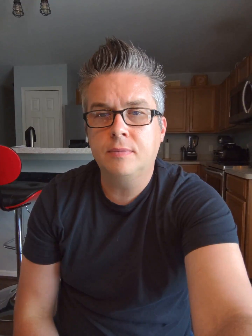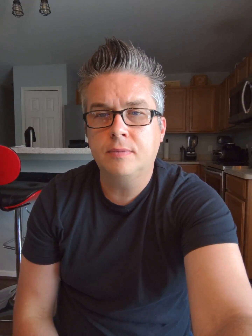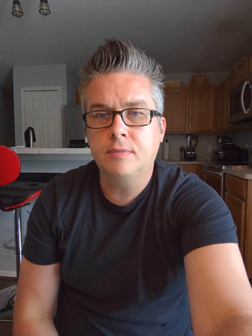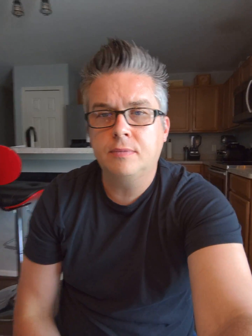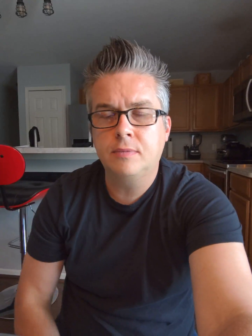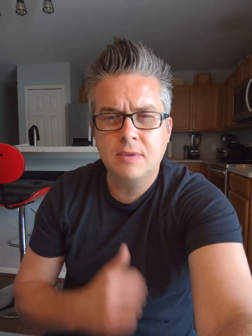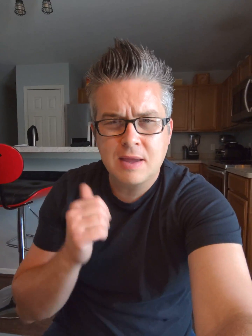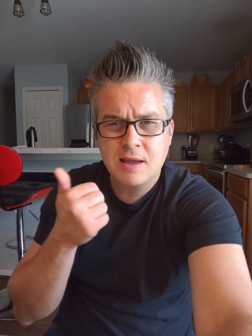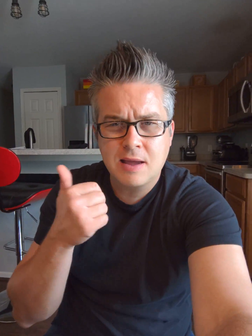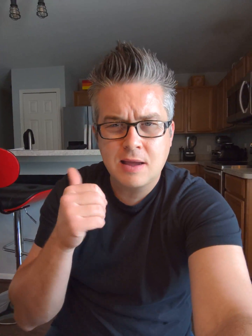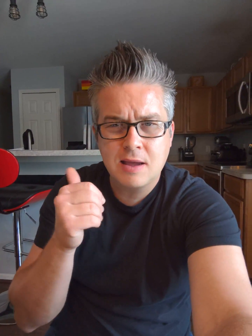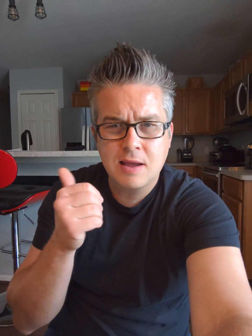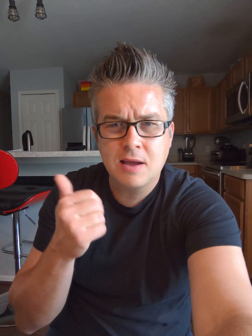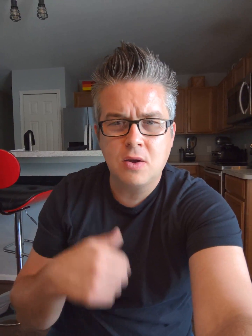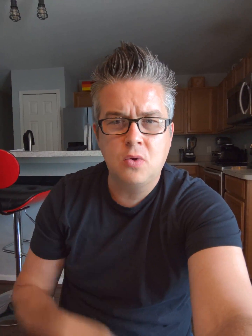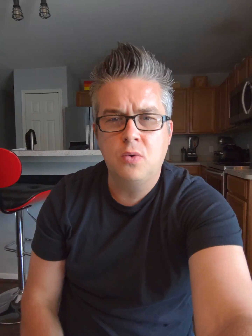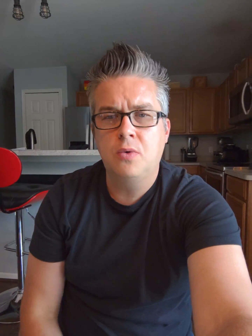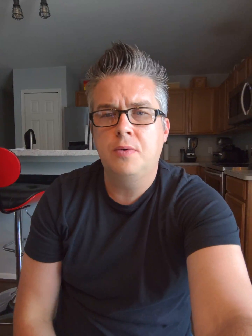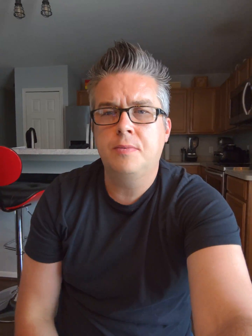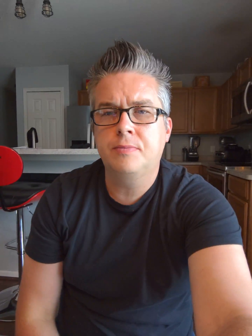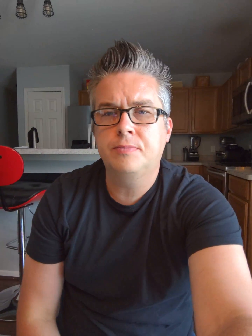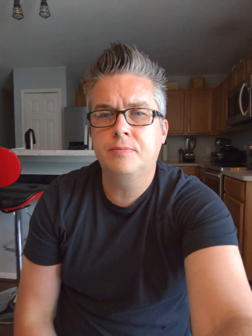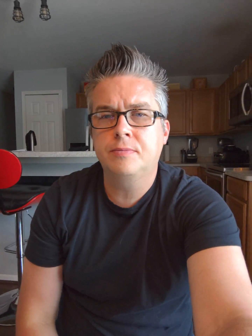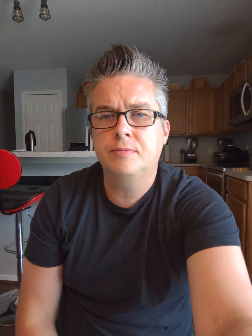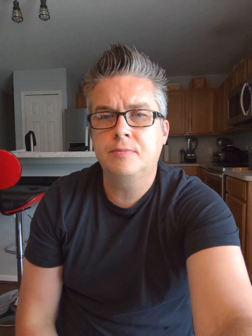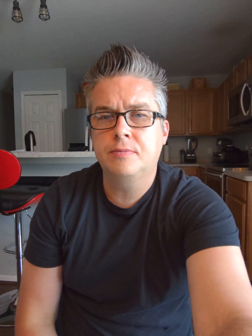how